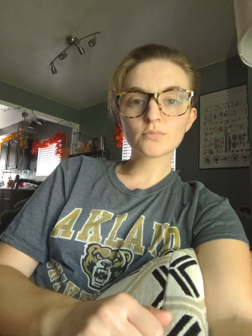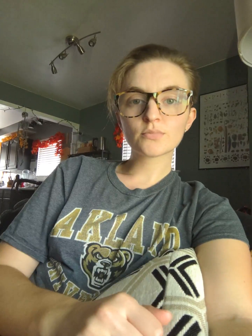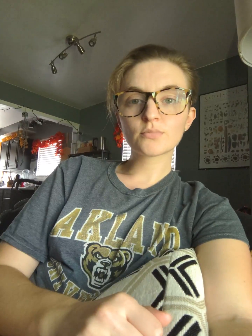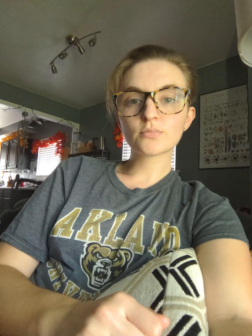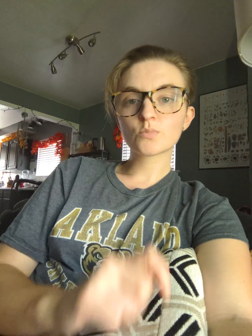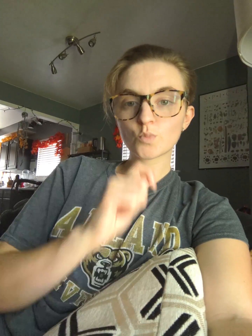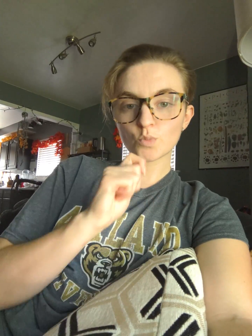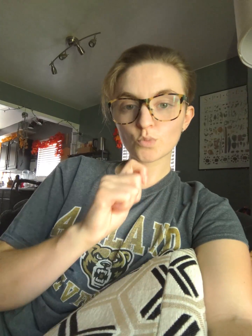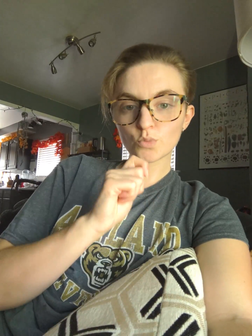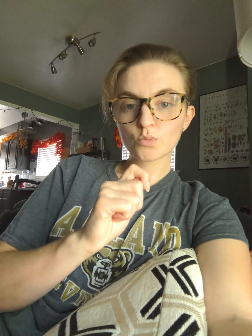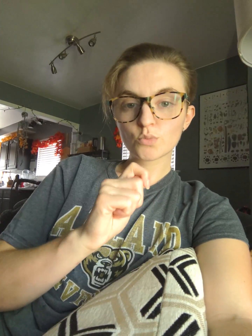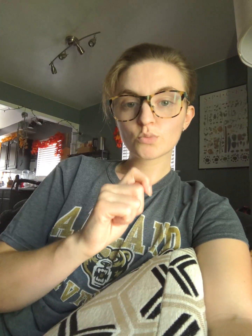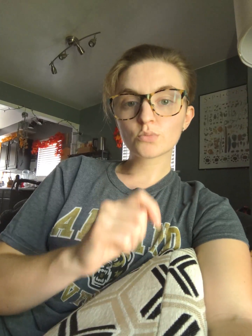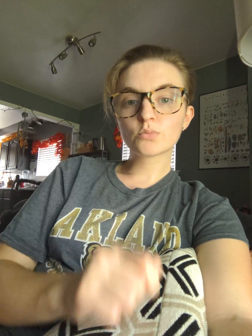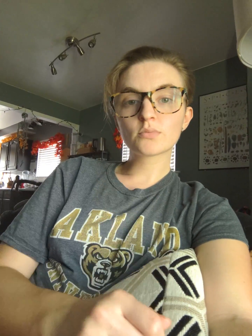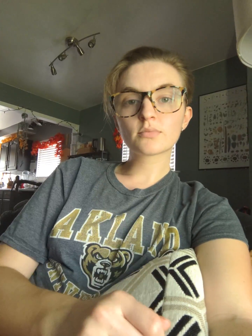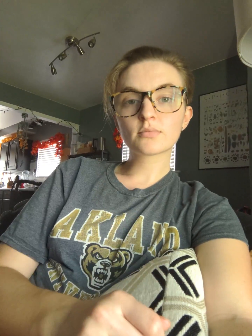popsicle